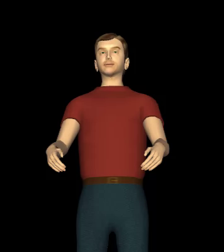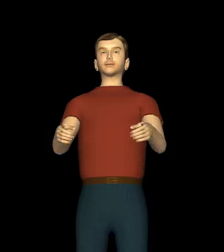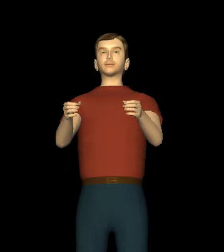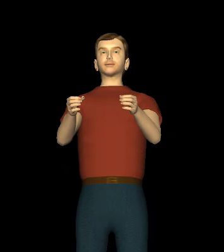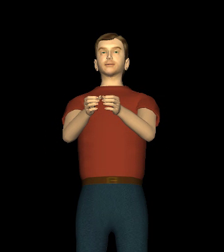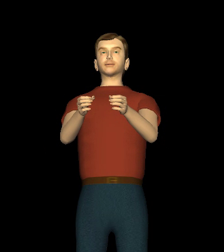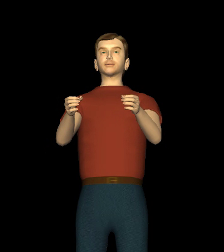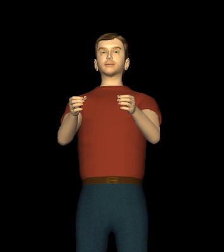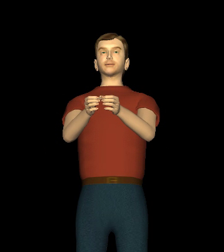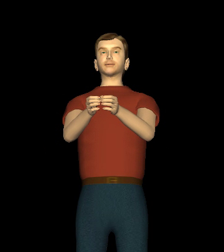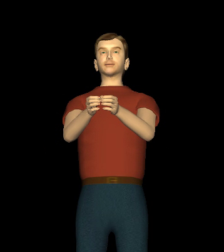يجتمع